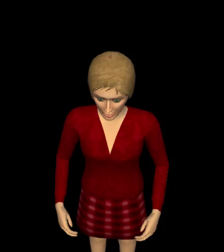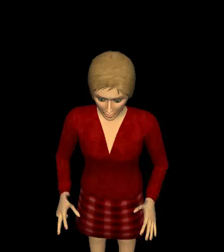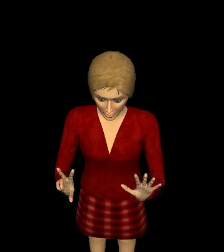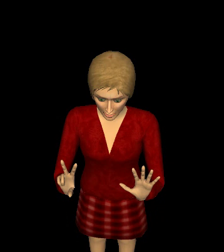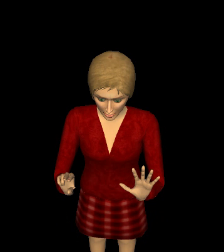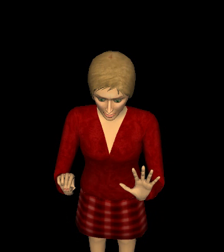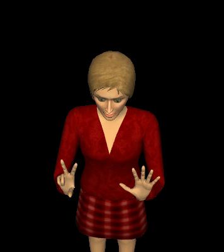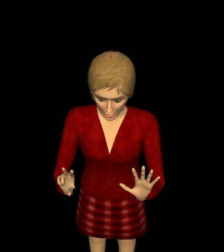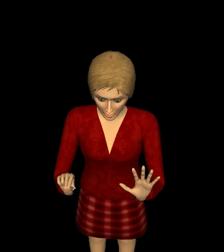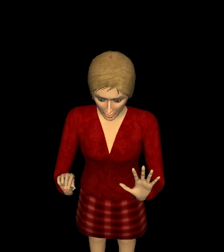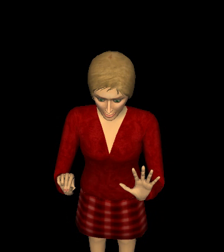80